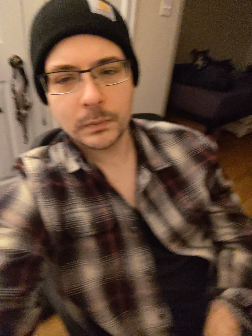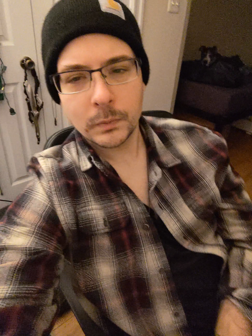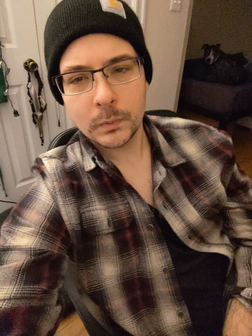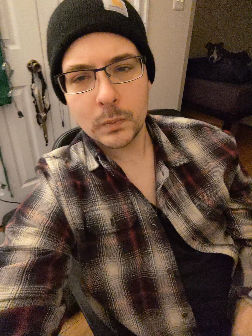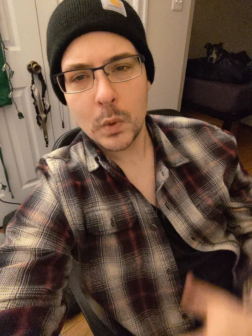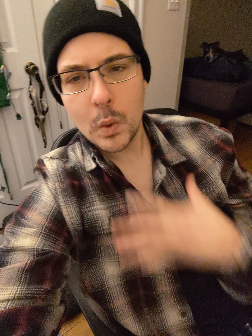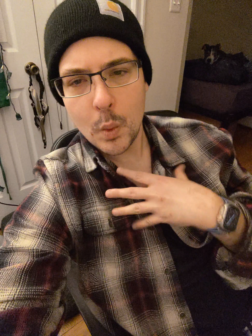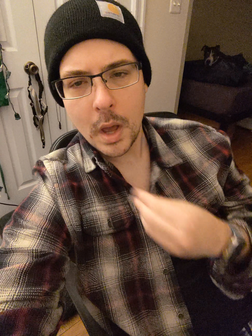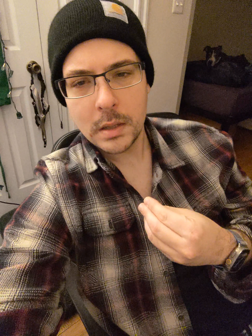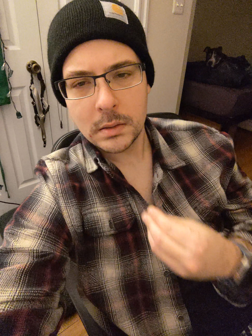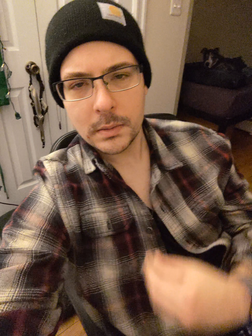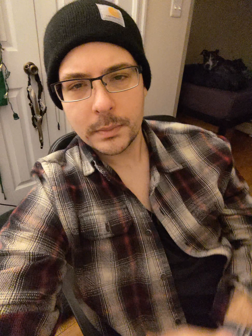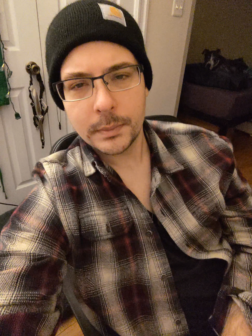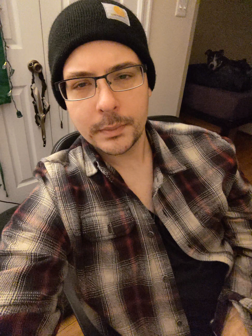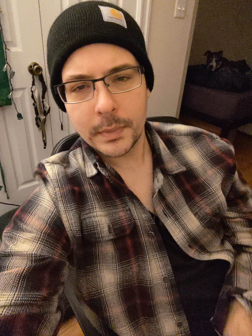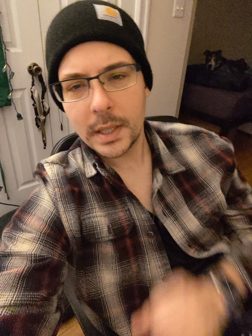white